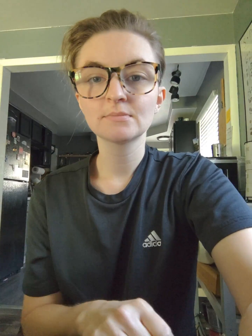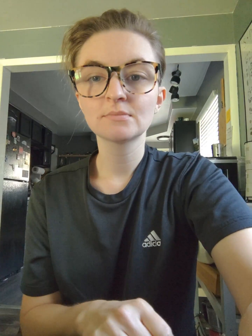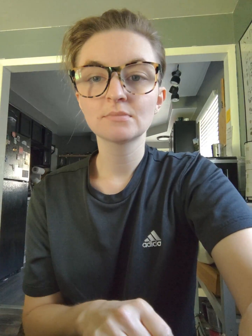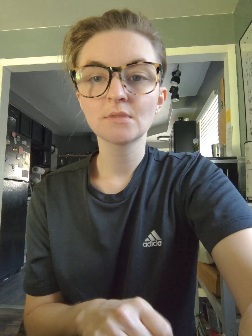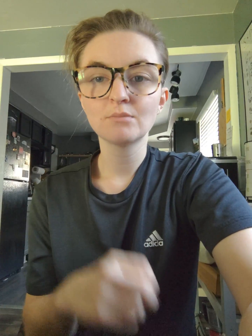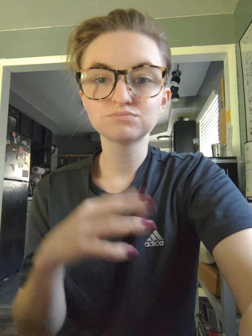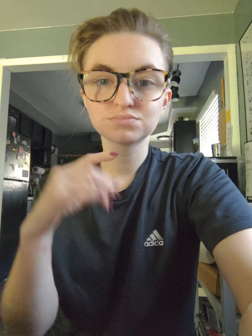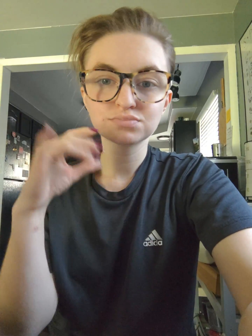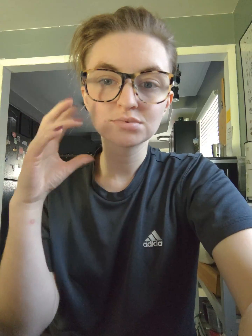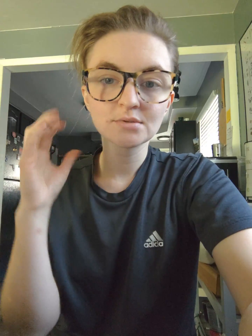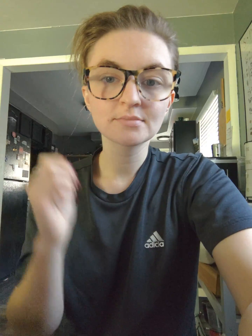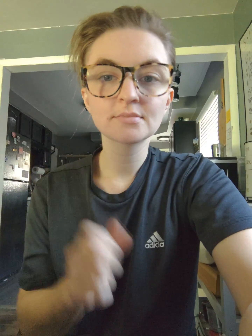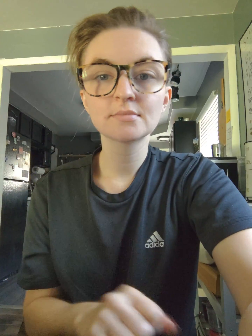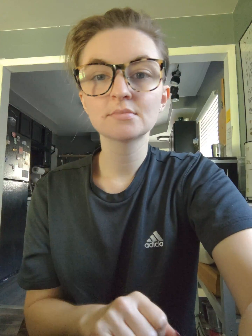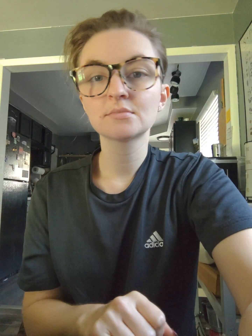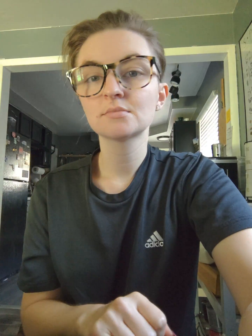bubbles